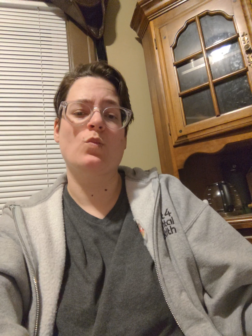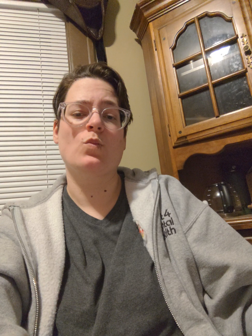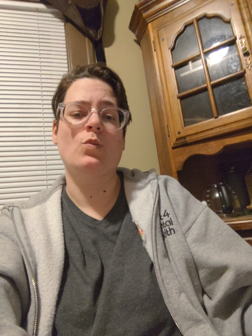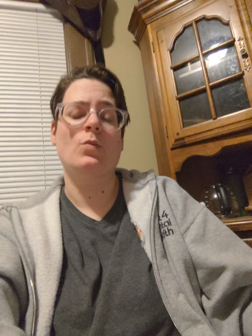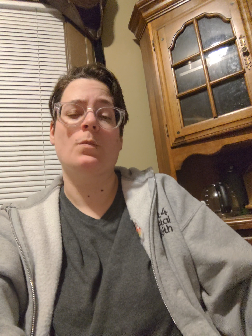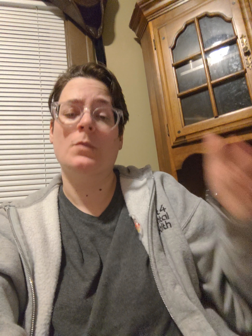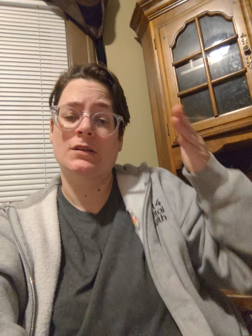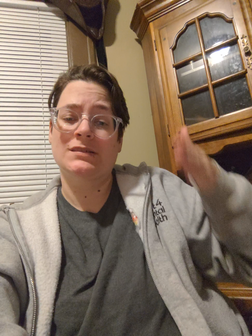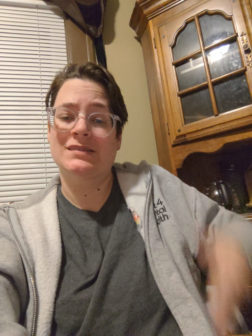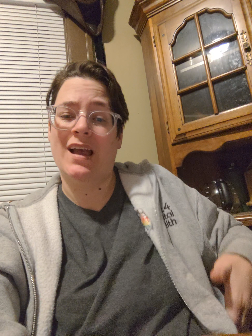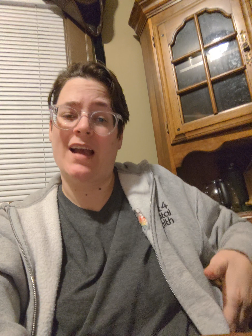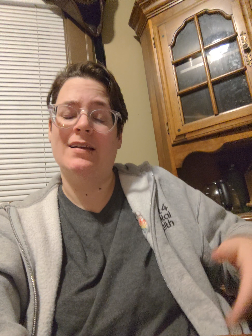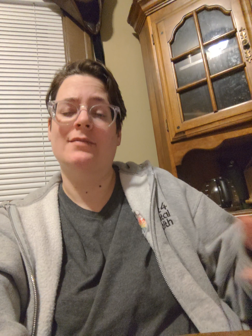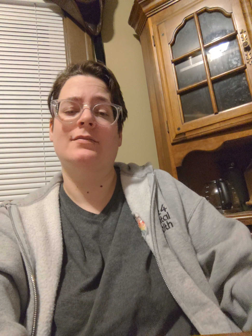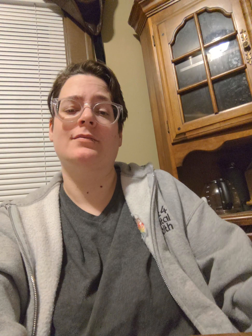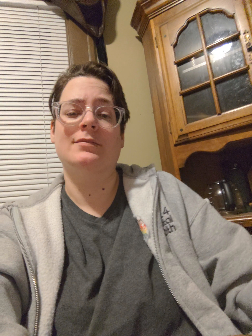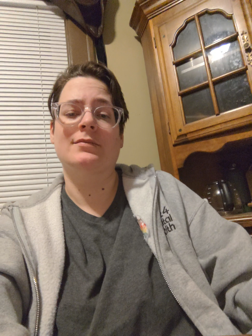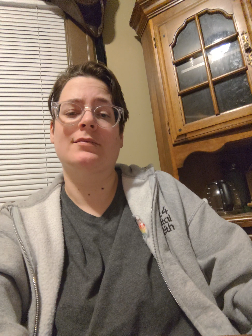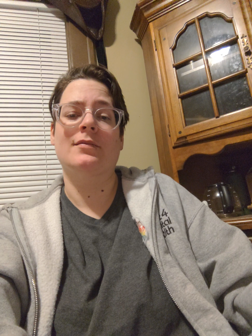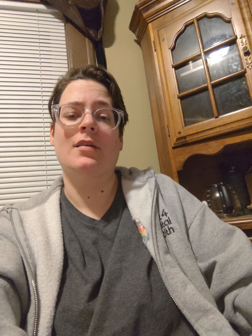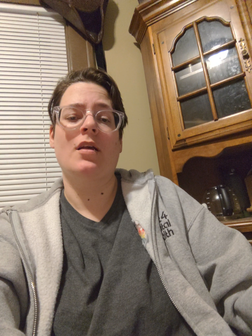beside